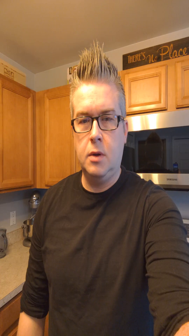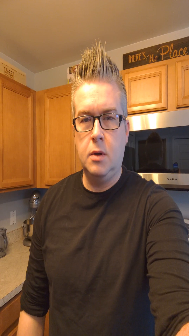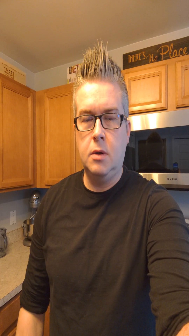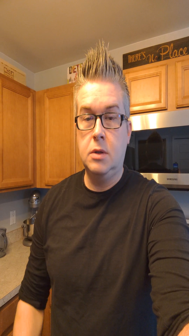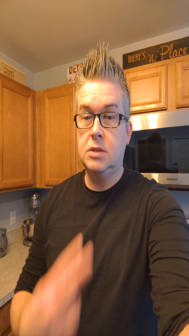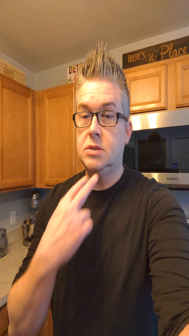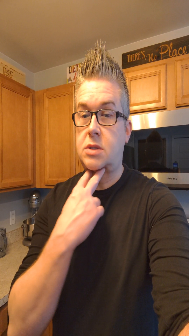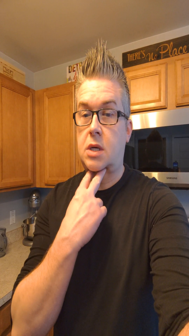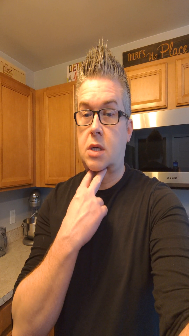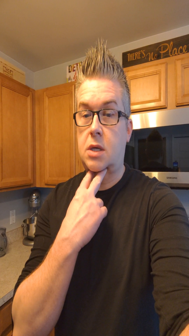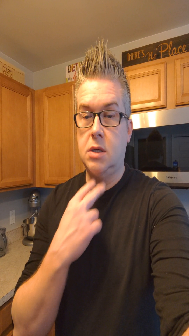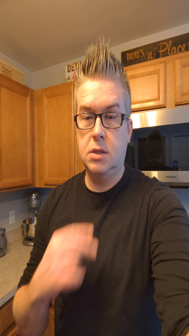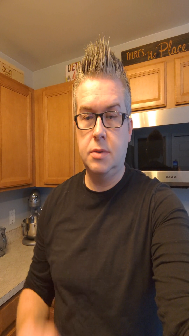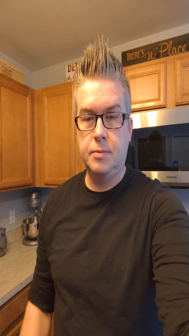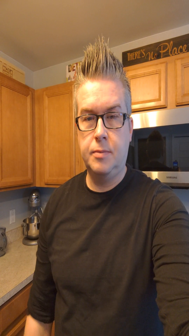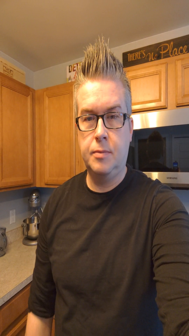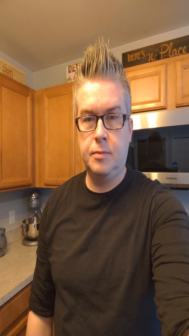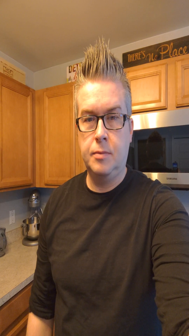stuck